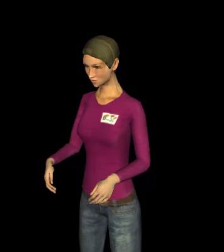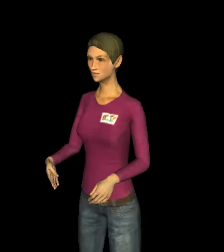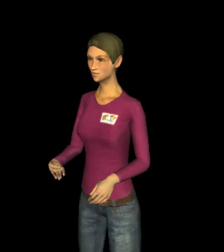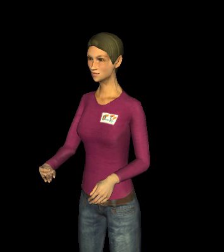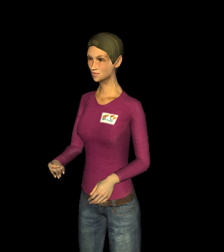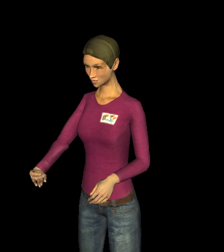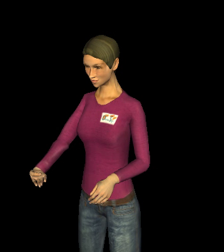أم